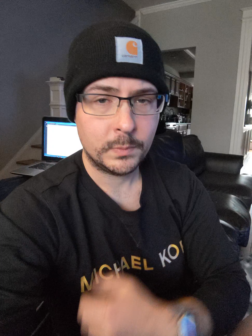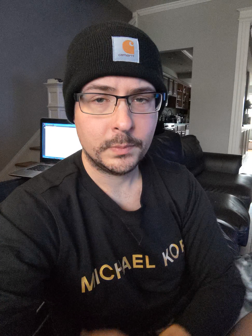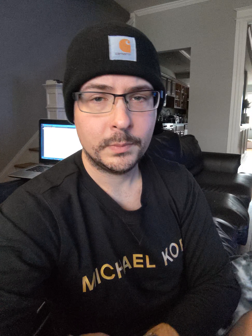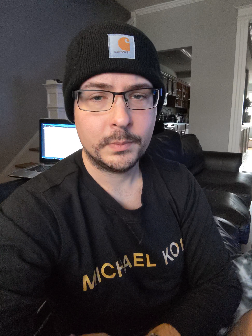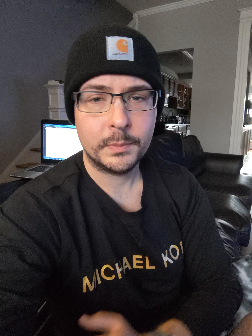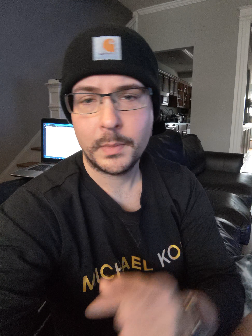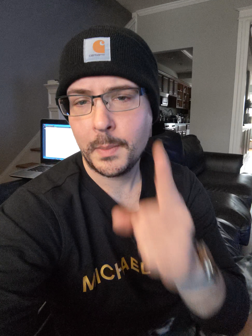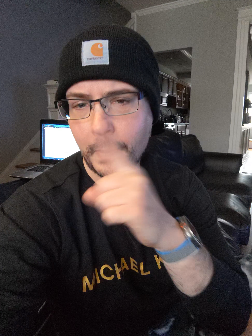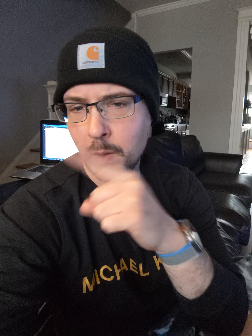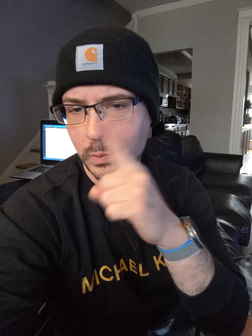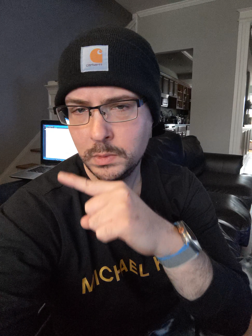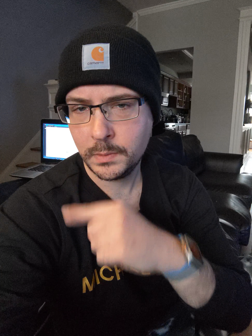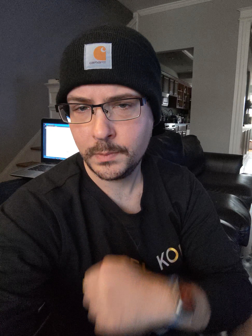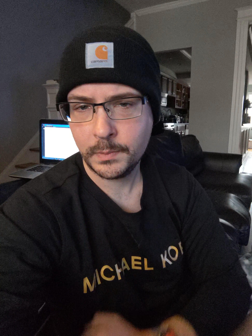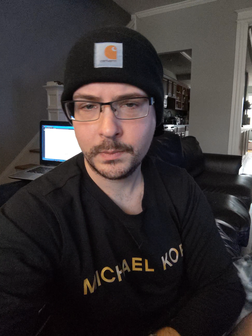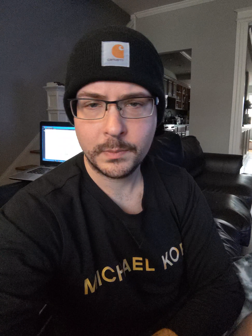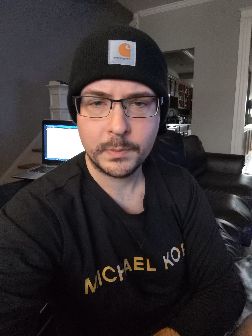mouse